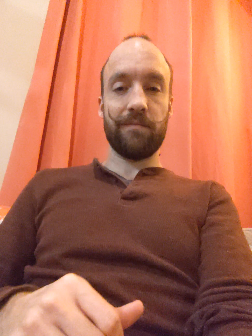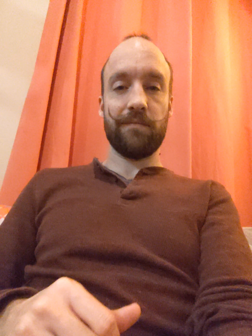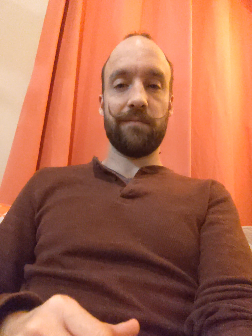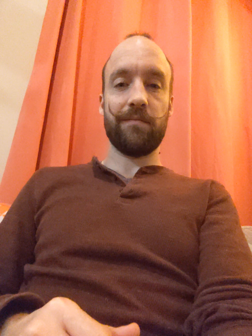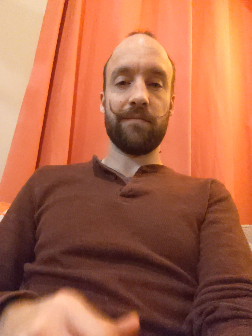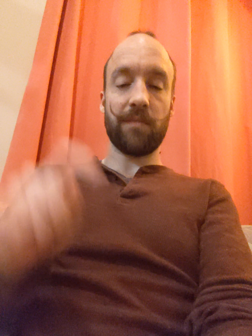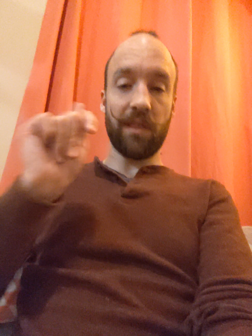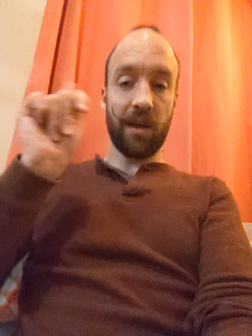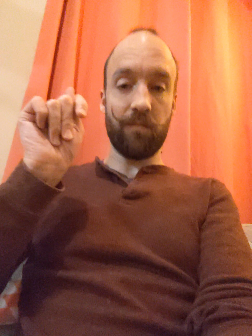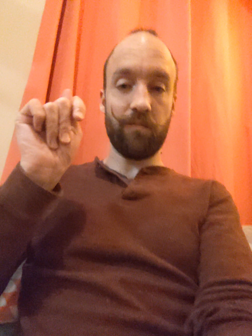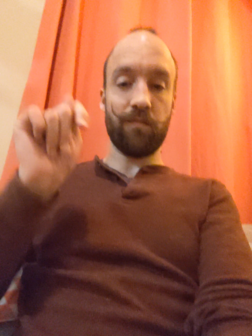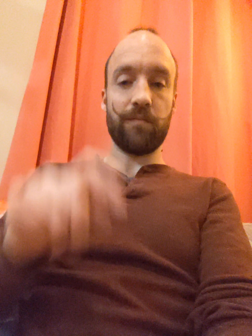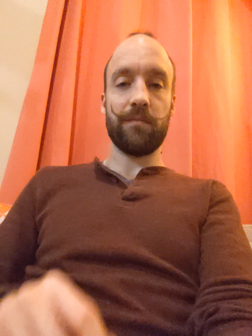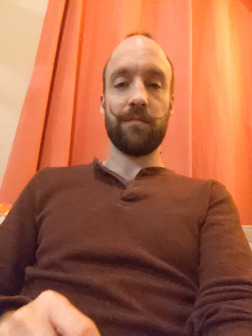potty